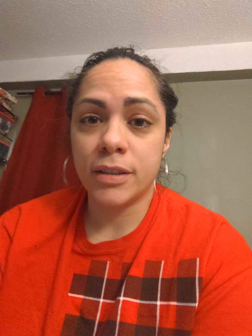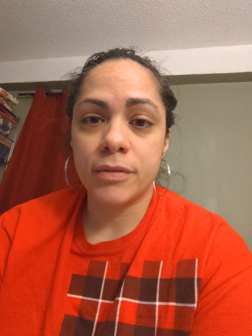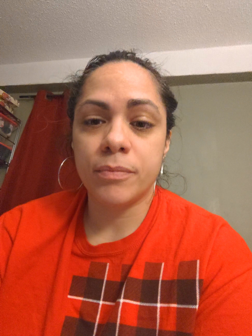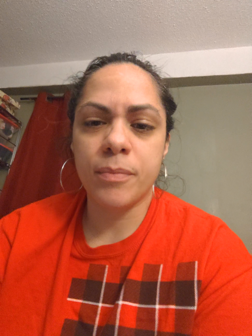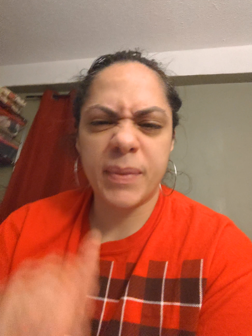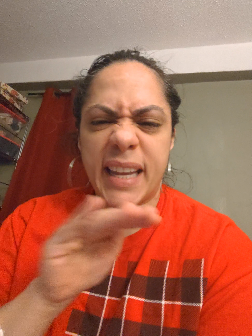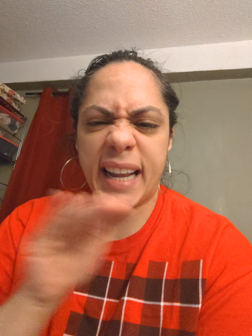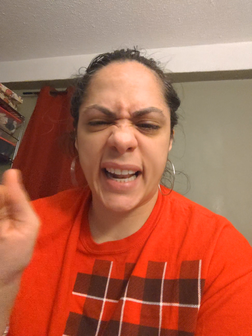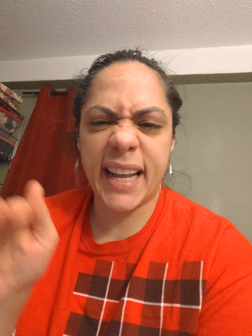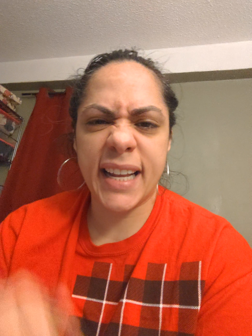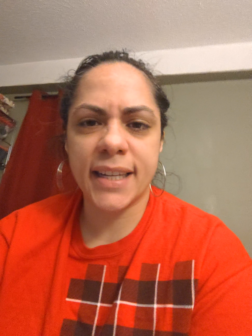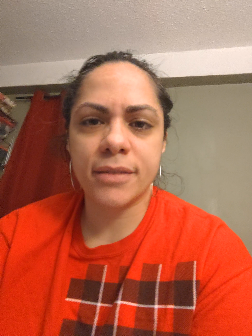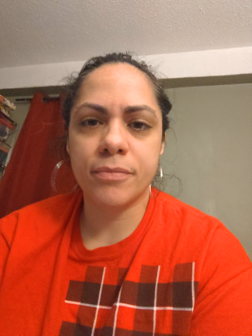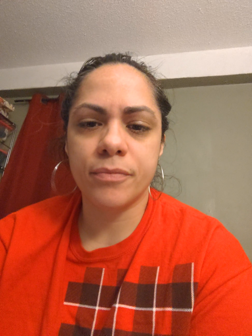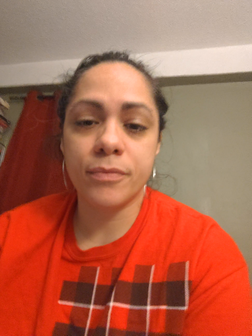clean